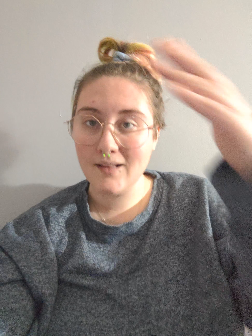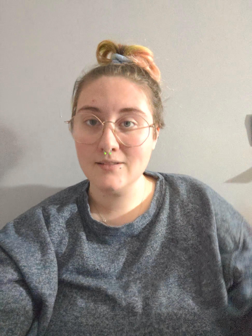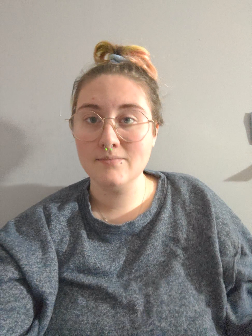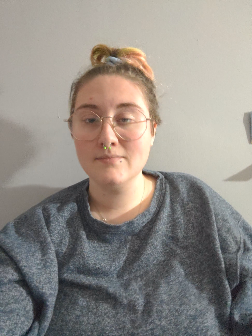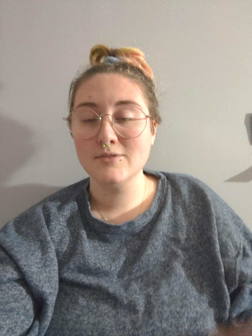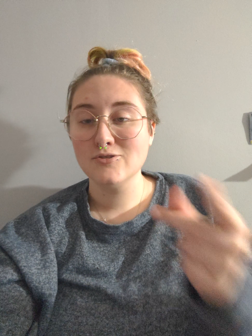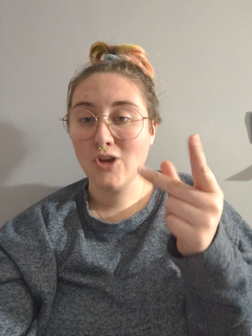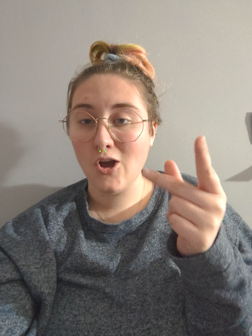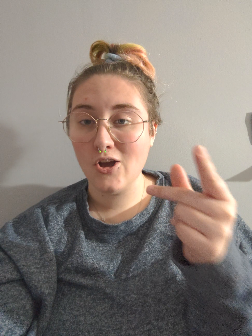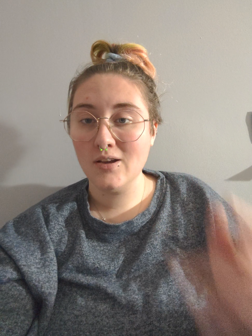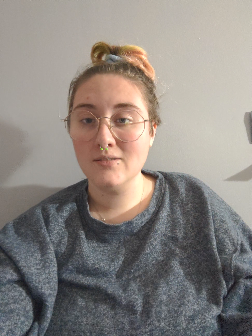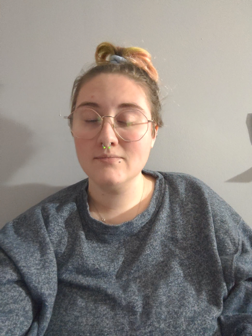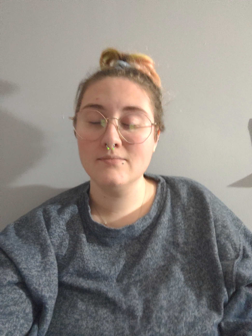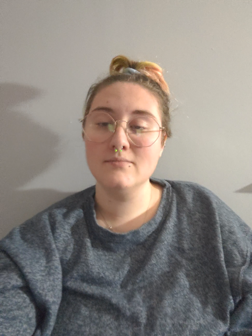dog